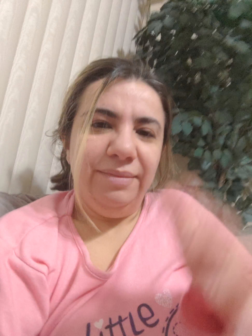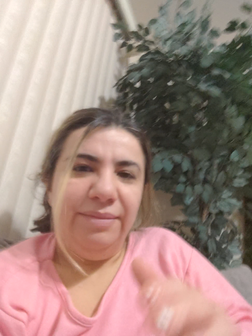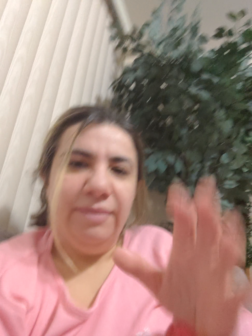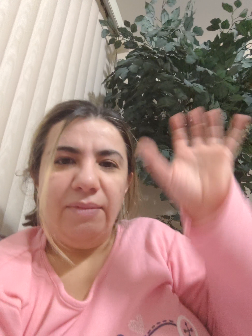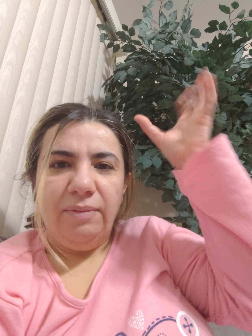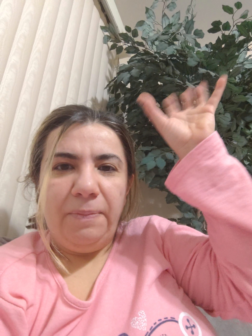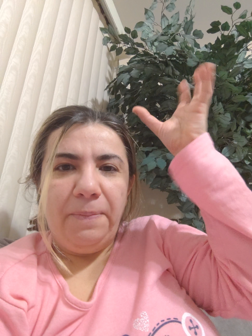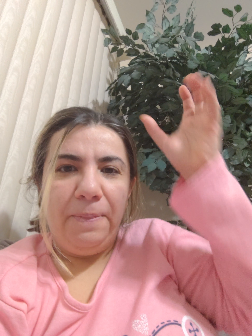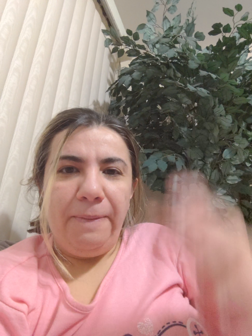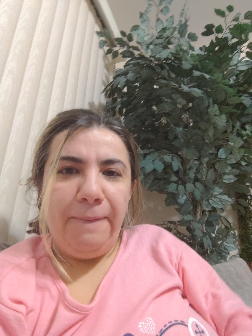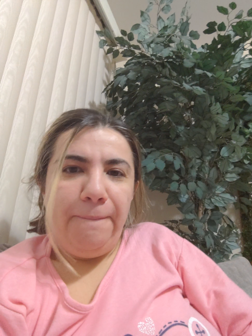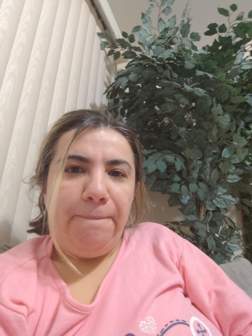cloud